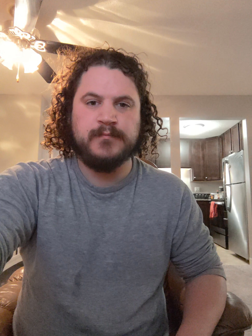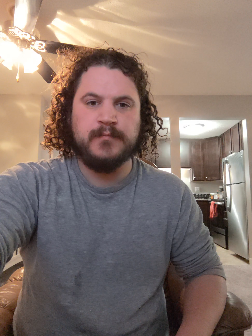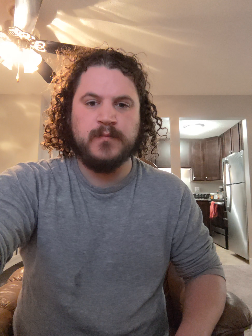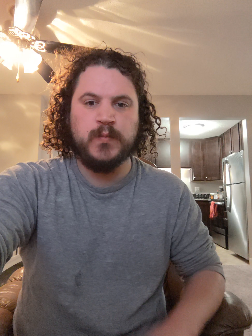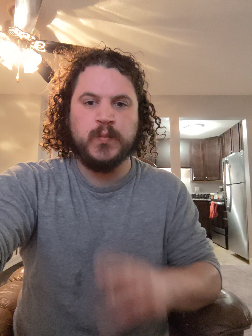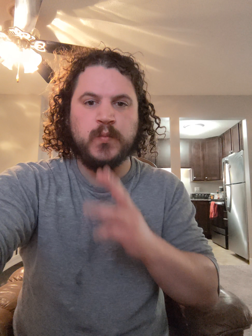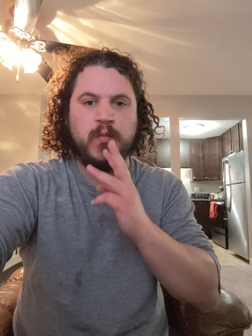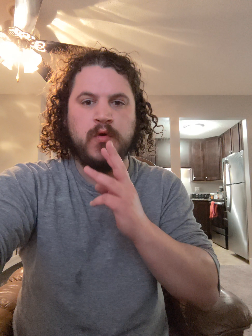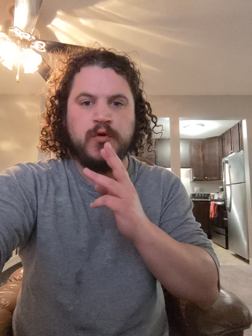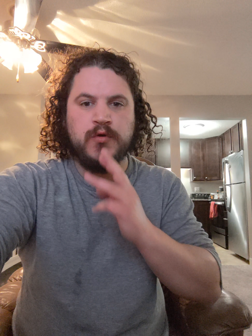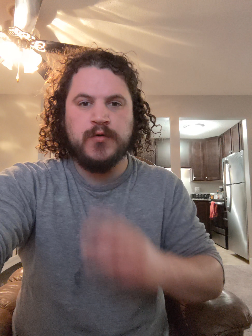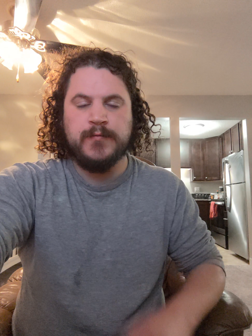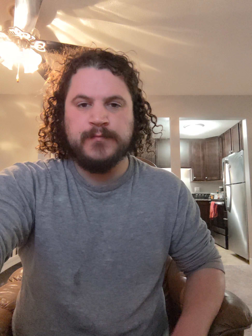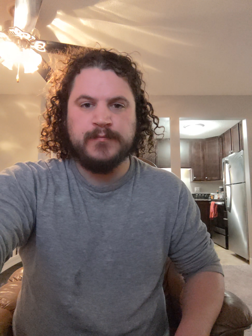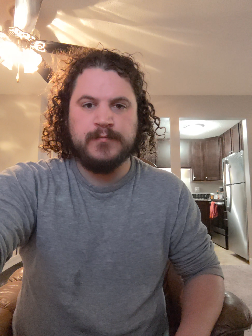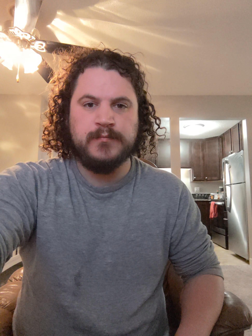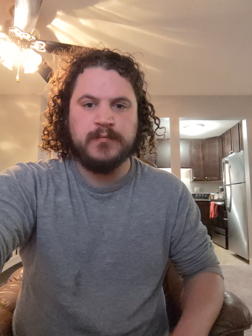water